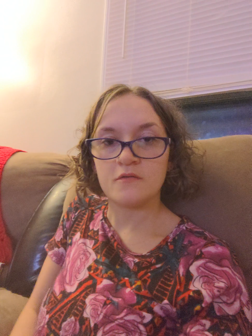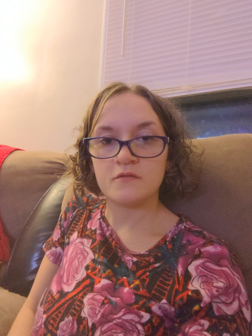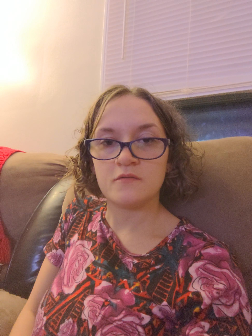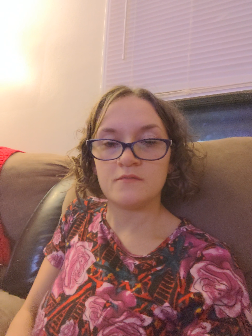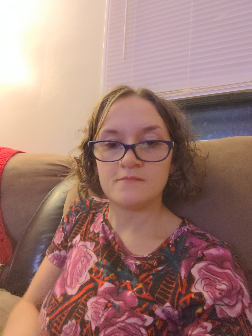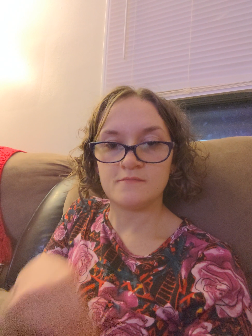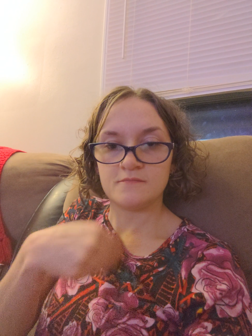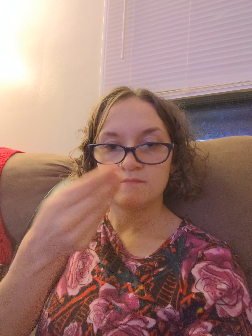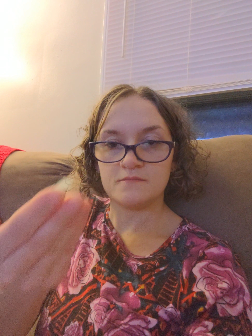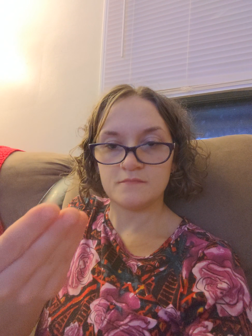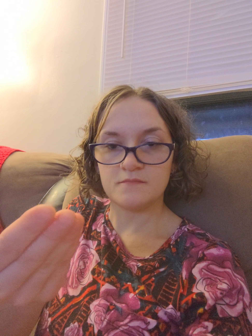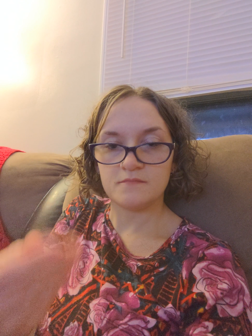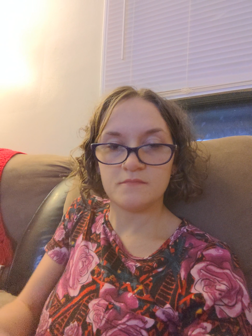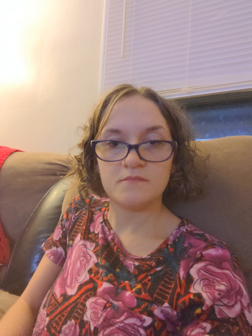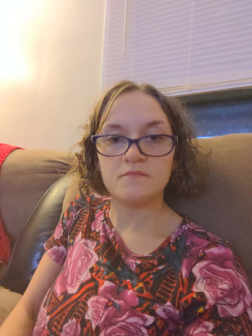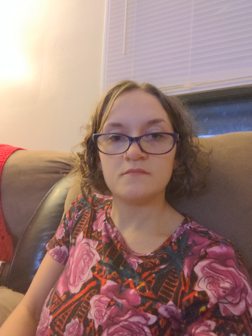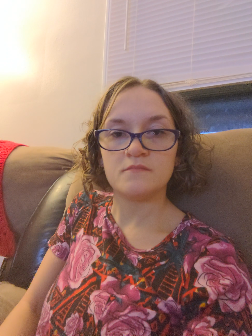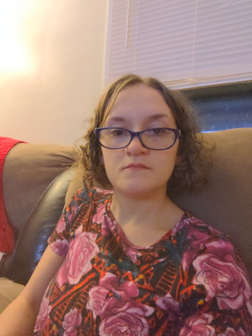give